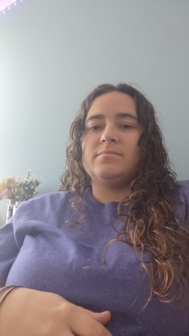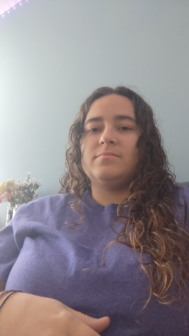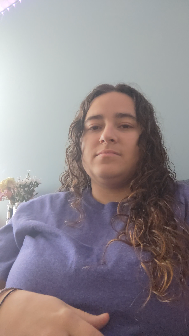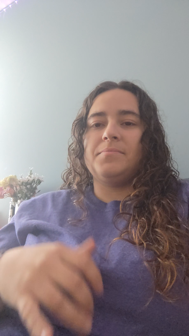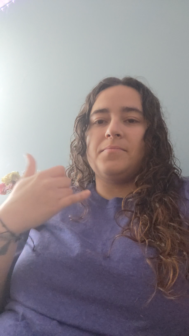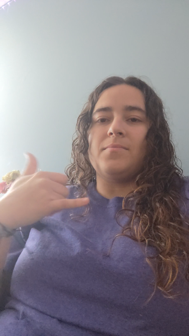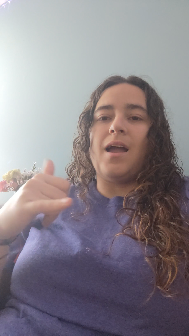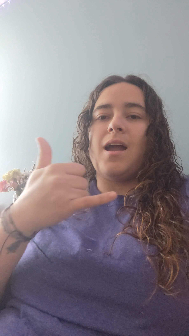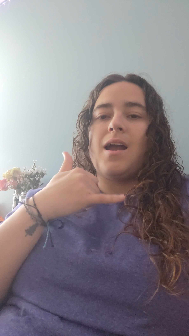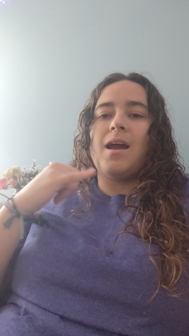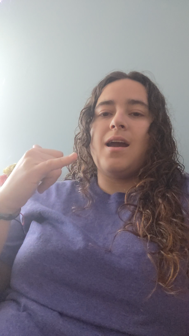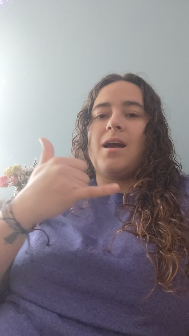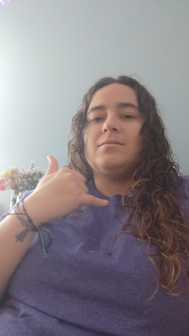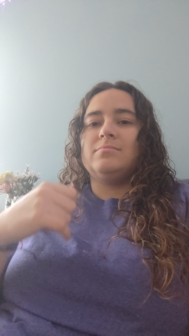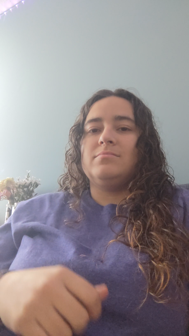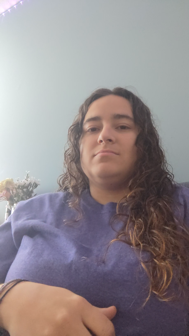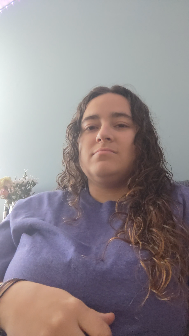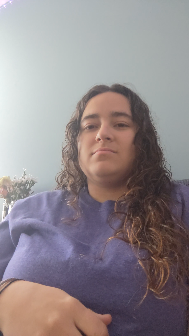play